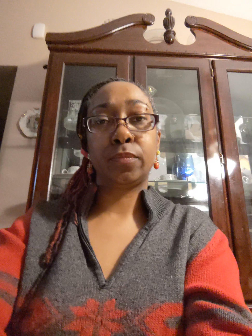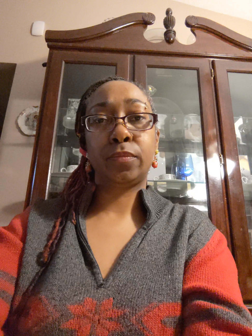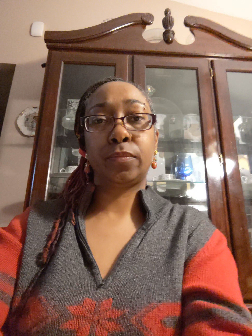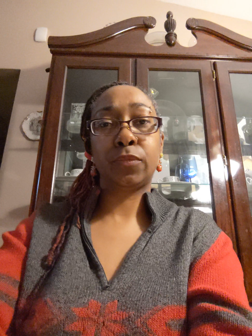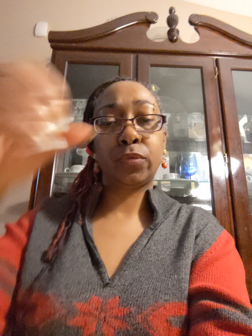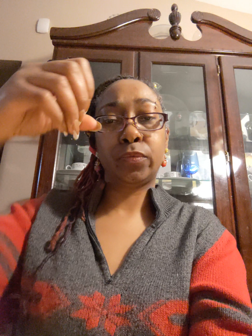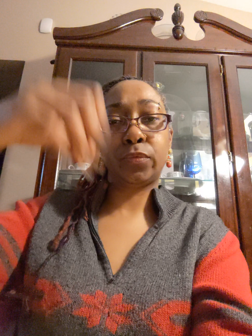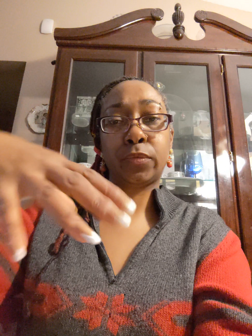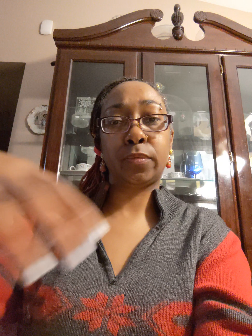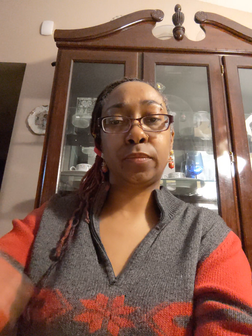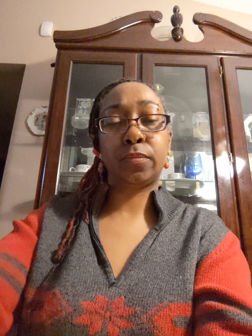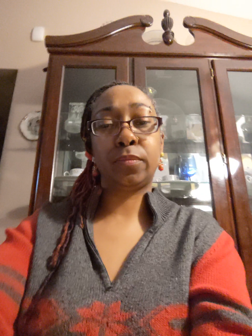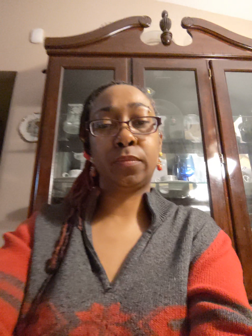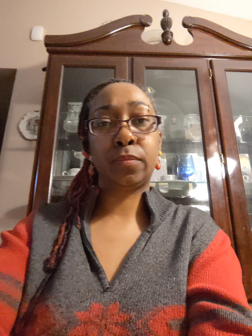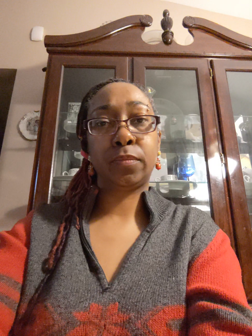drop